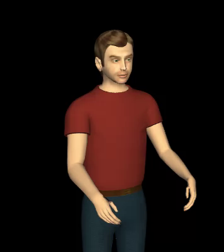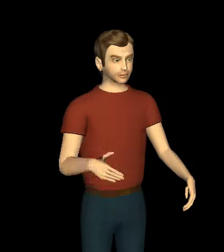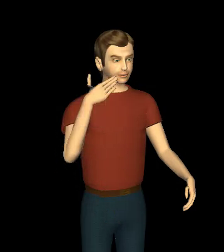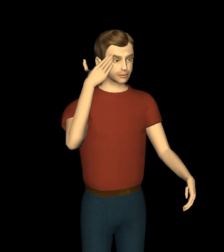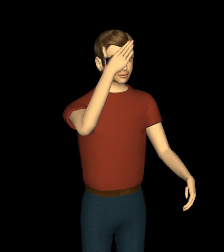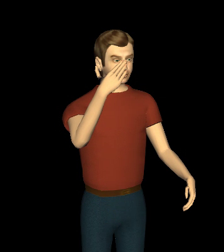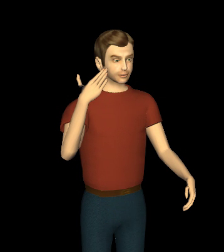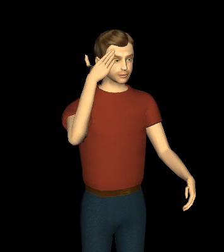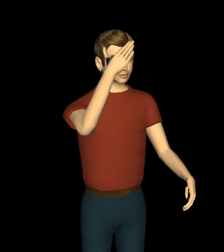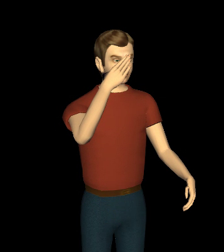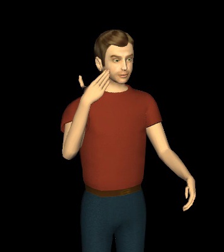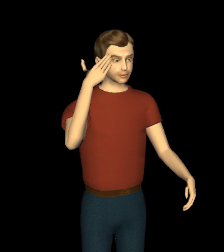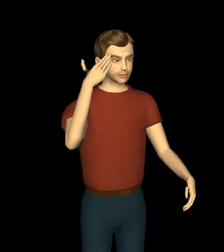حيوان